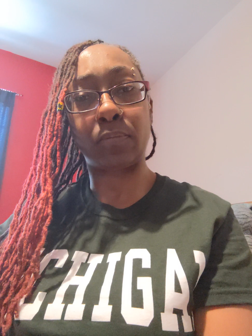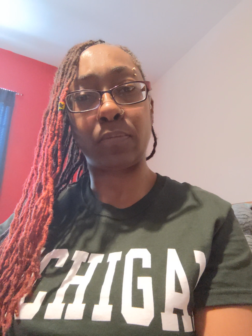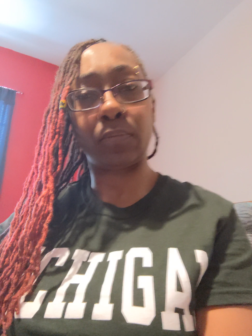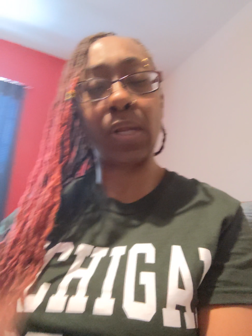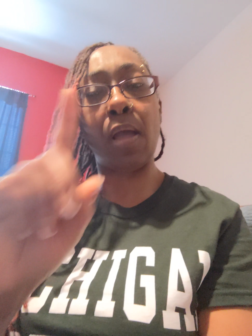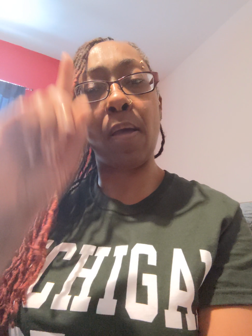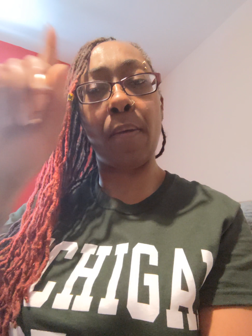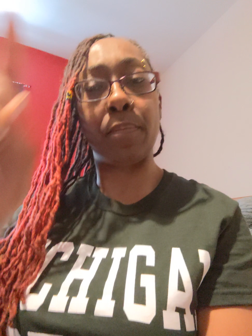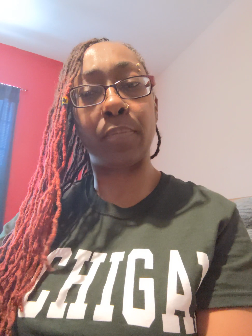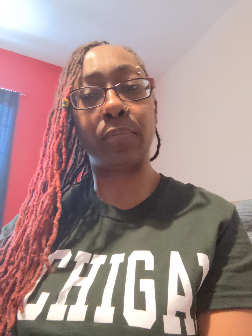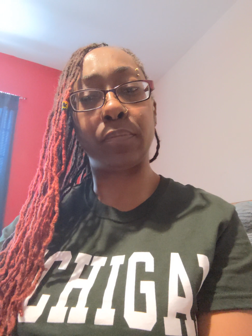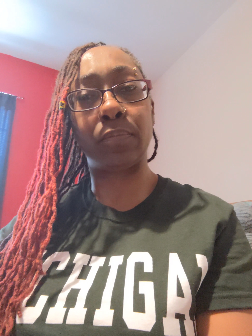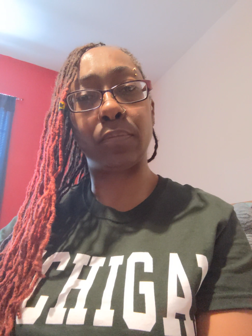up